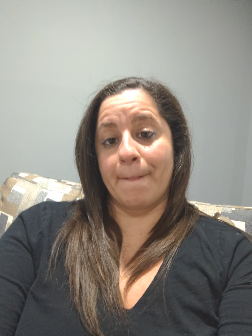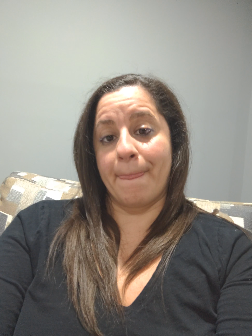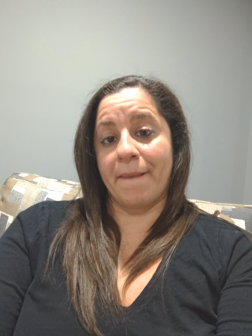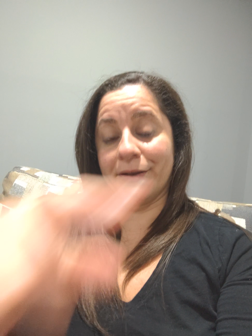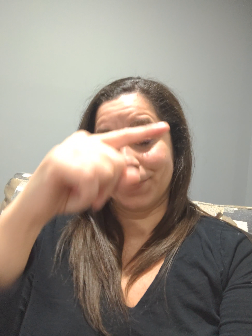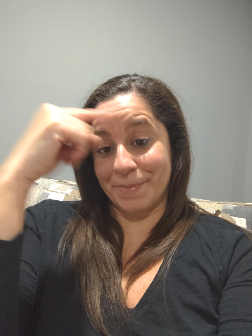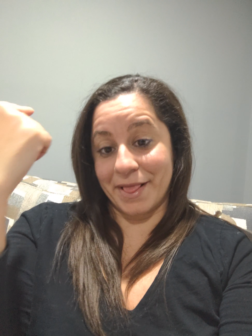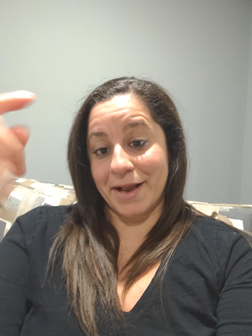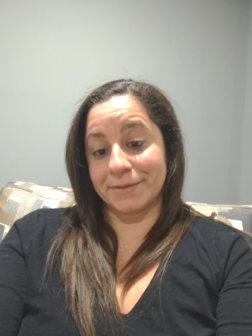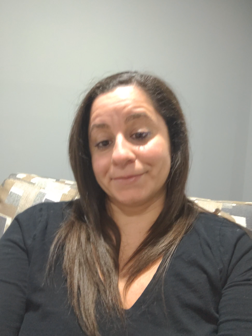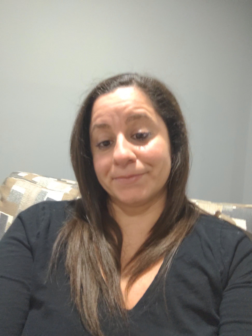black